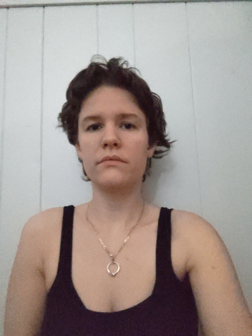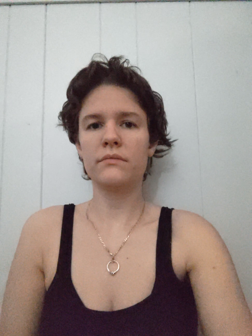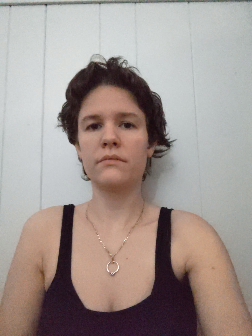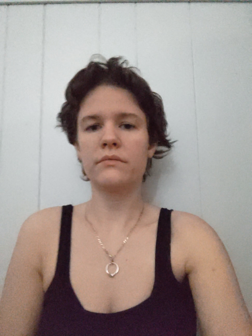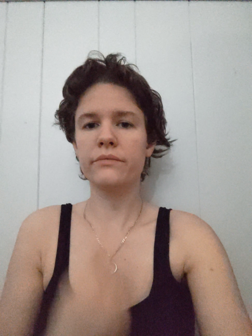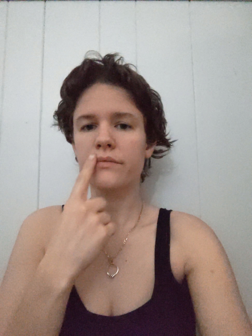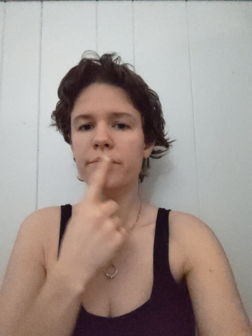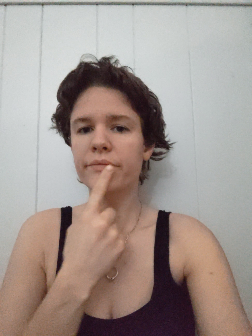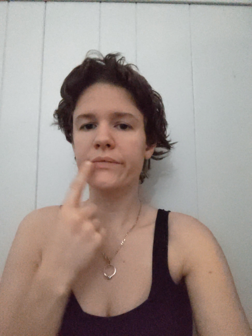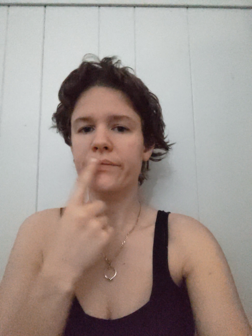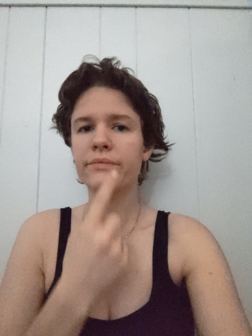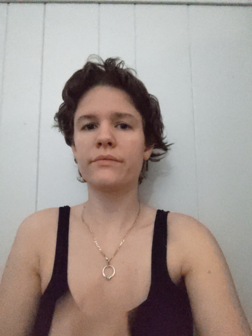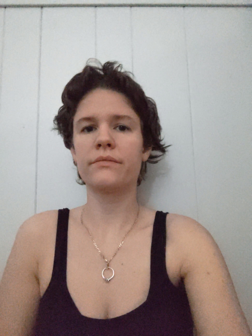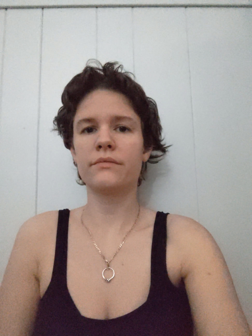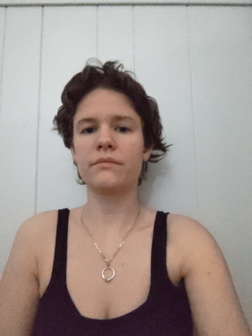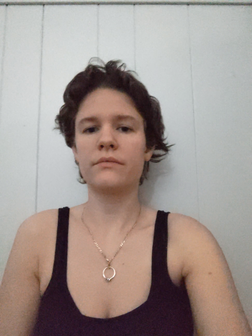lips